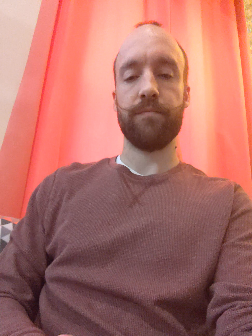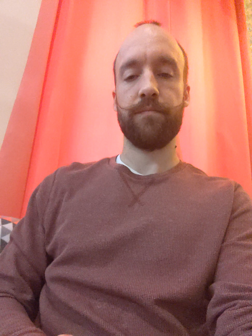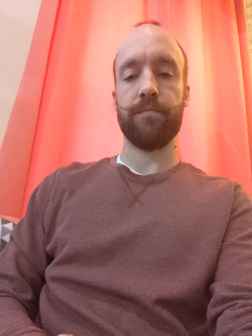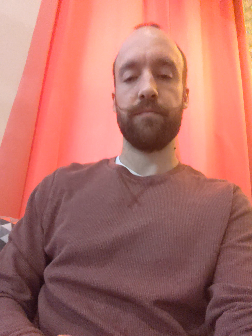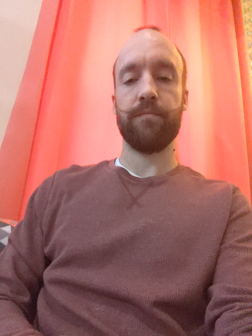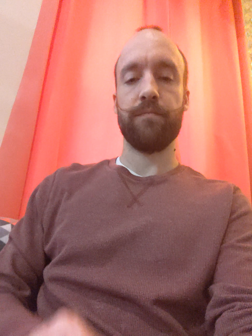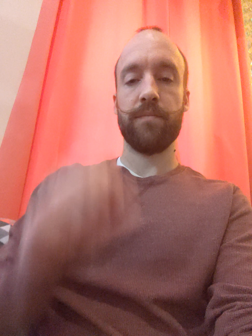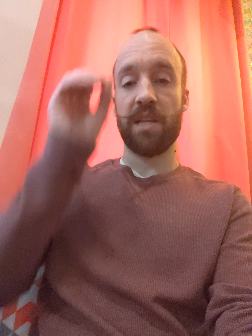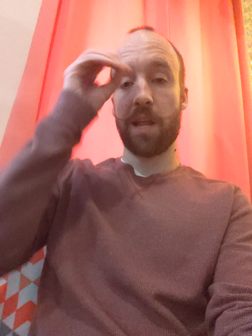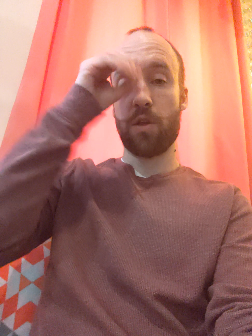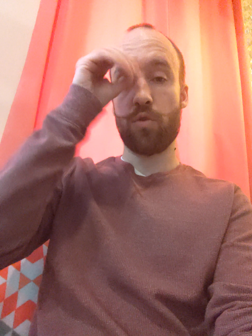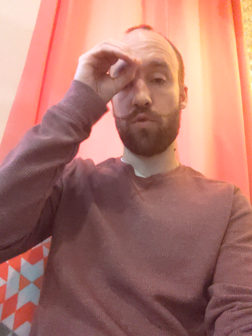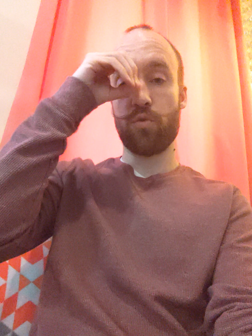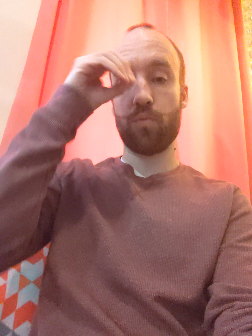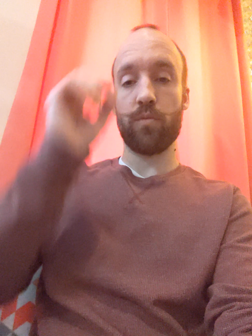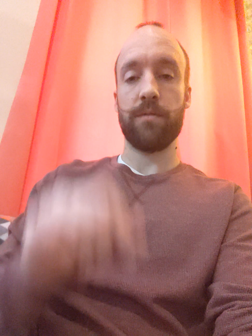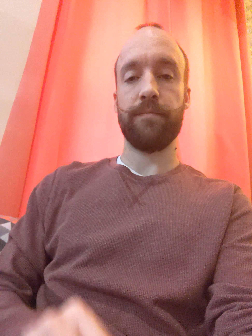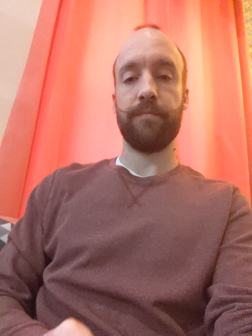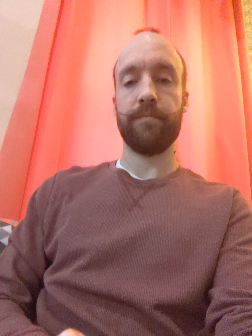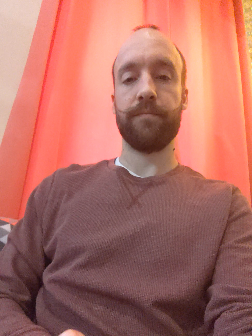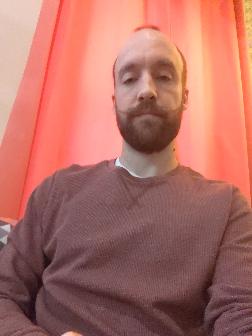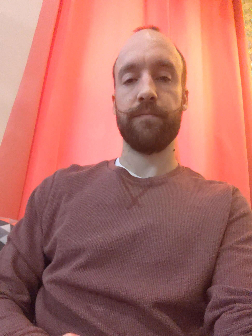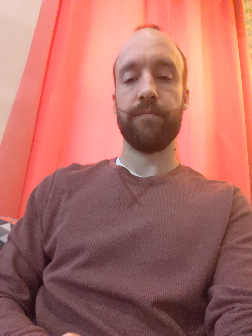owl